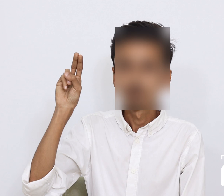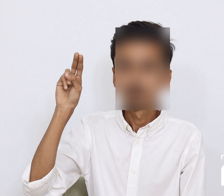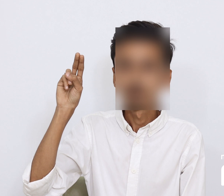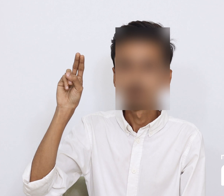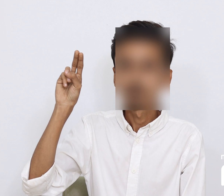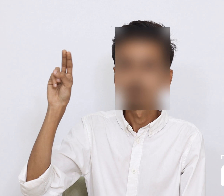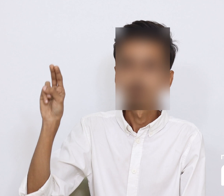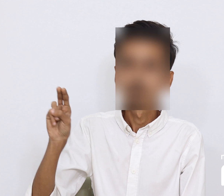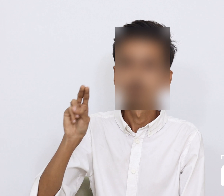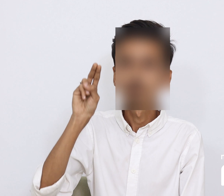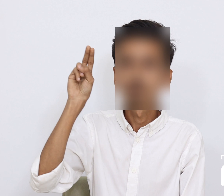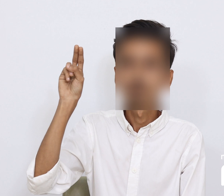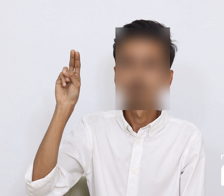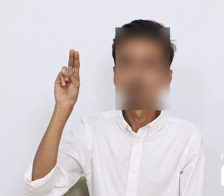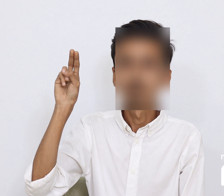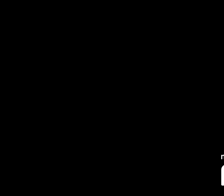ہ